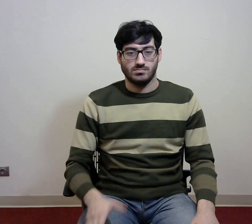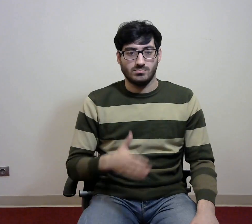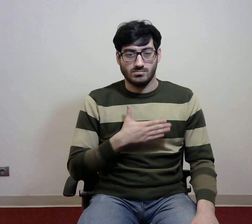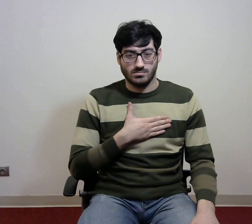mənim